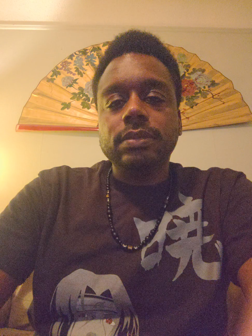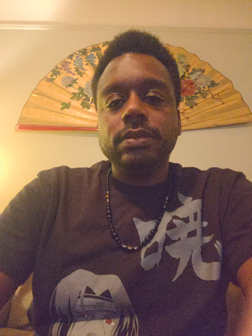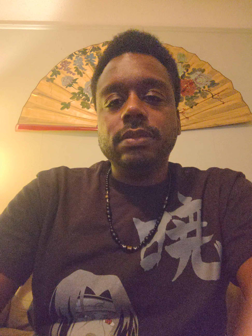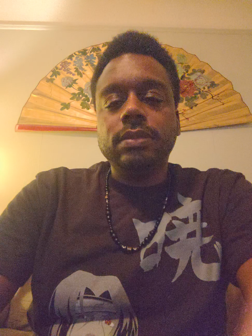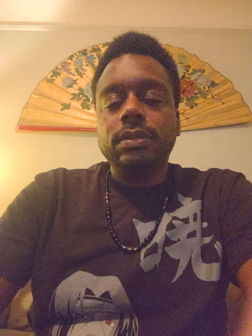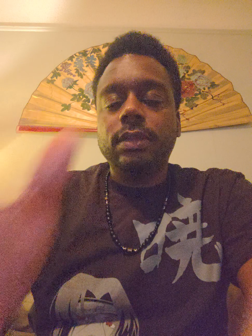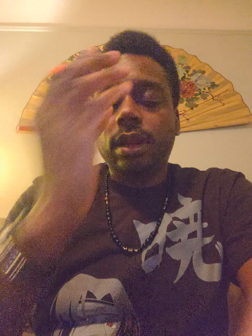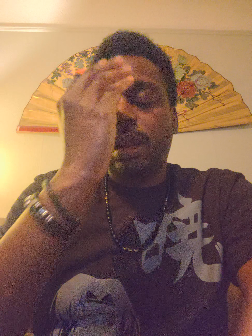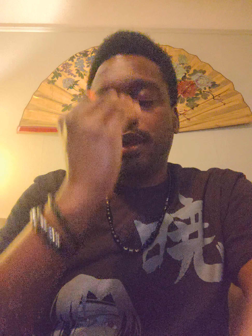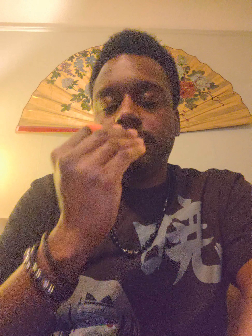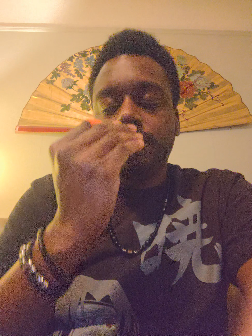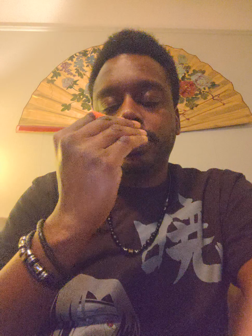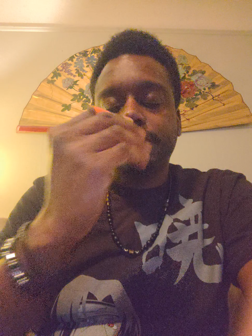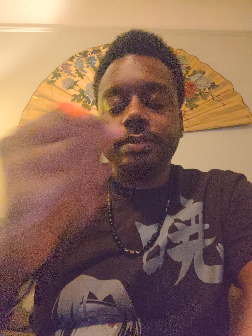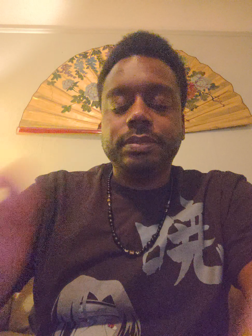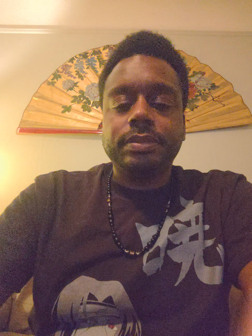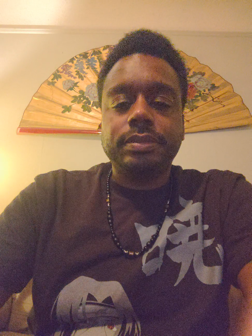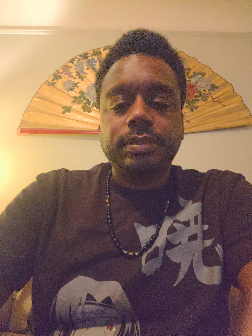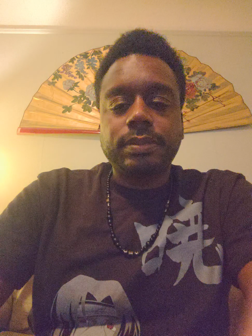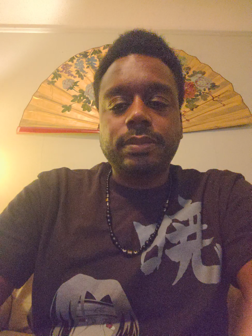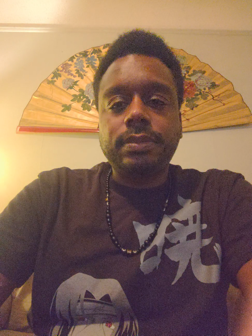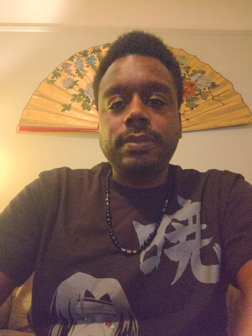sleep